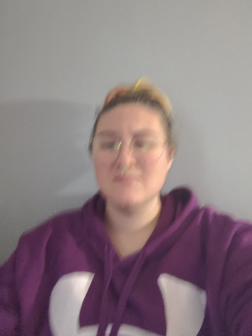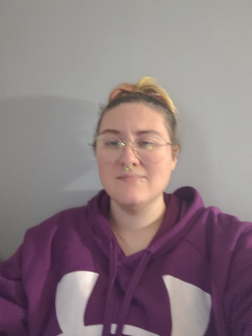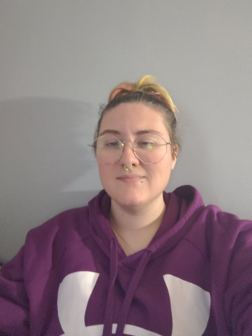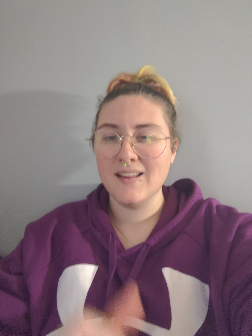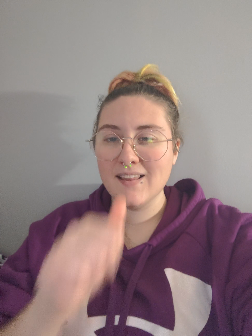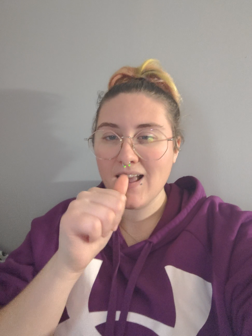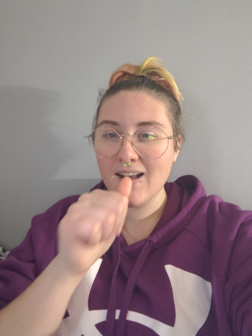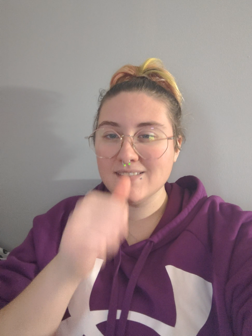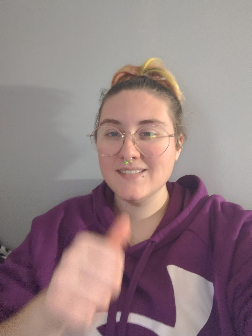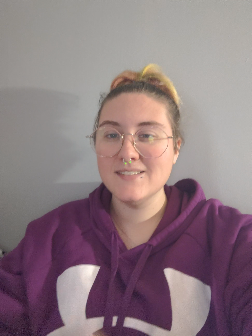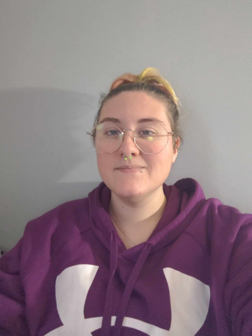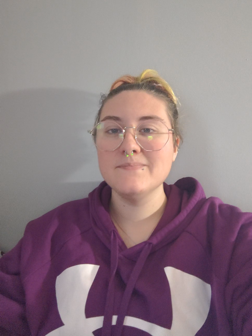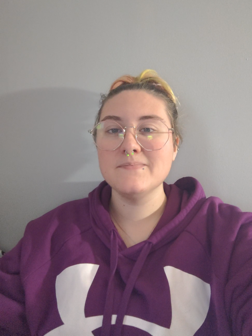nuts